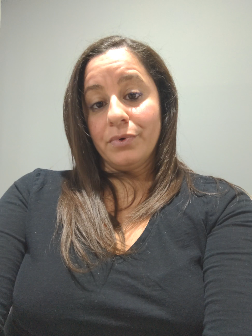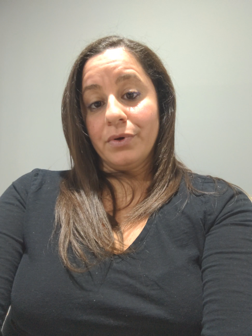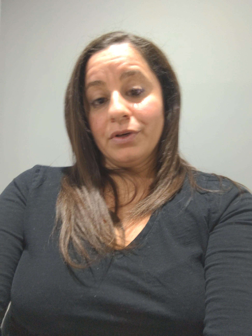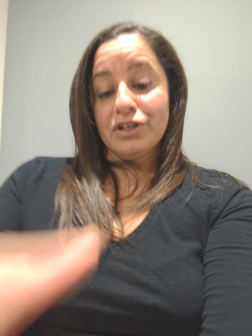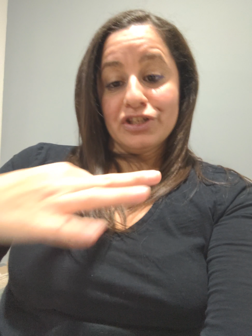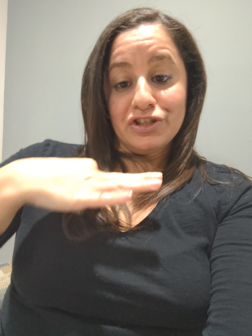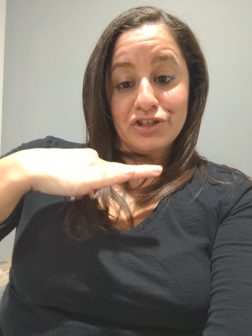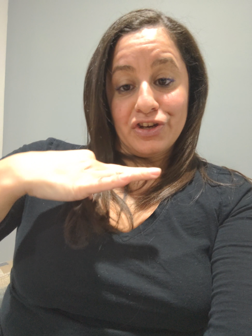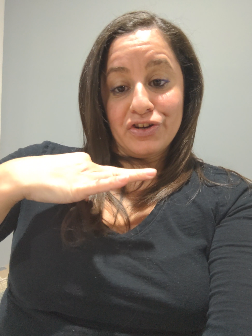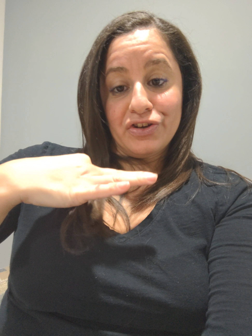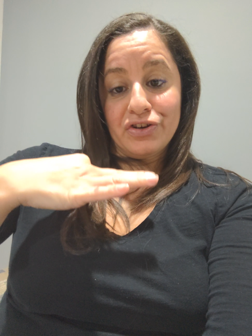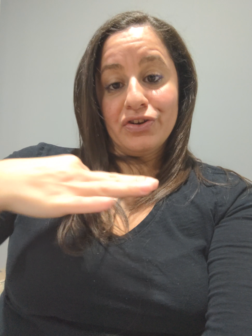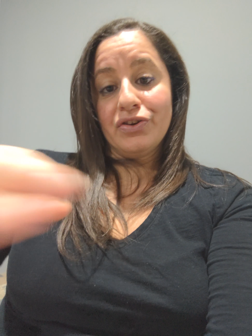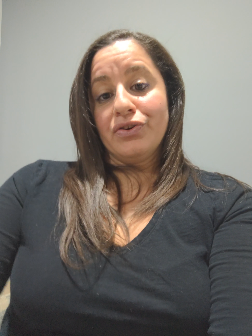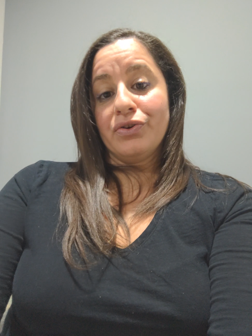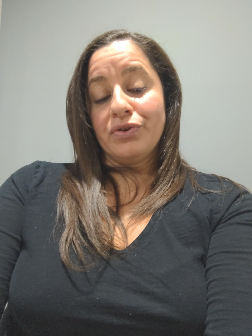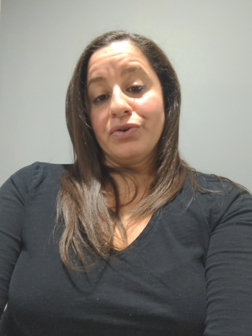shirt